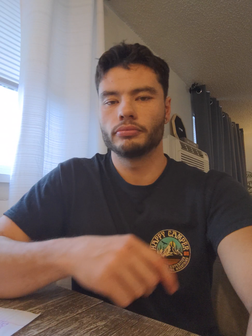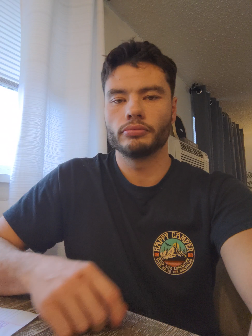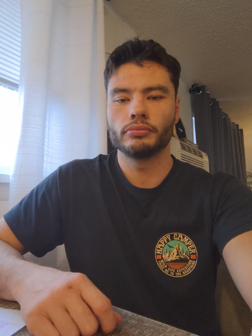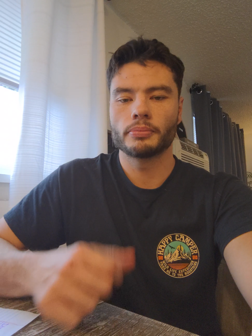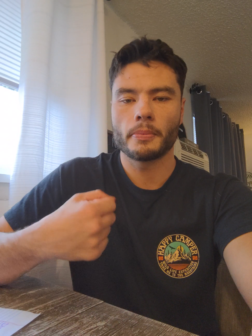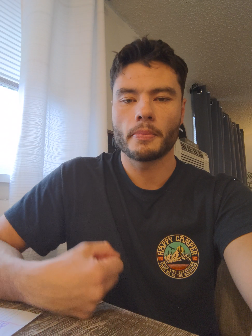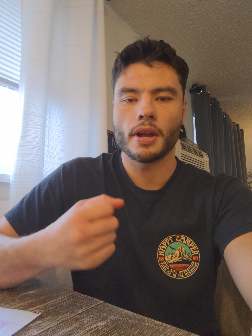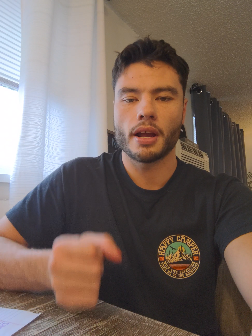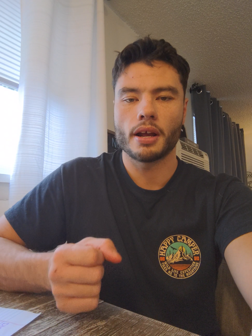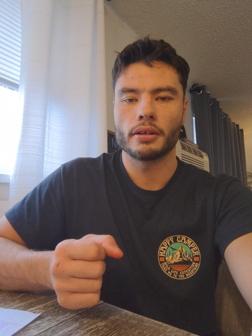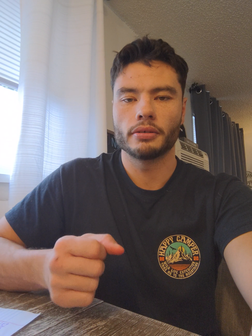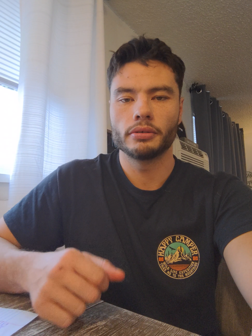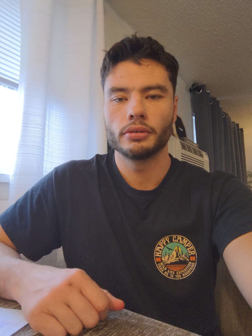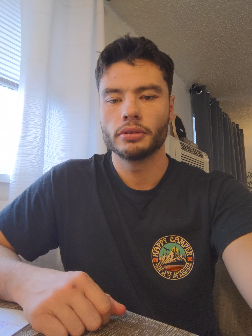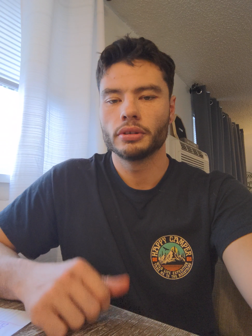make